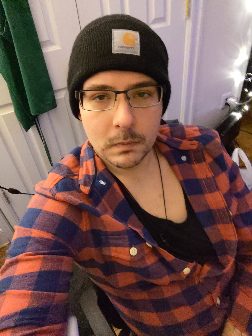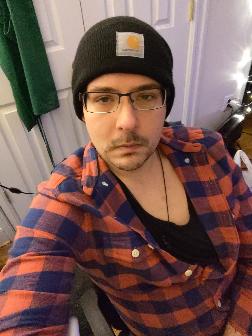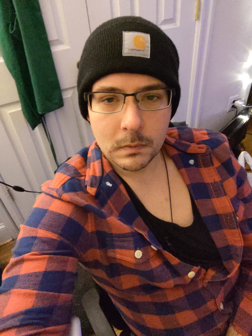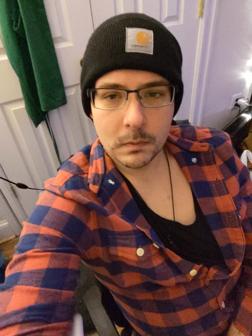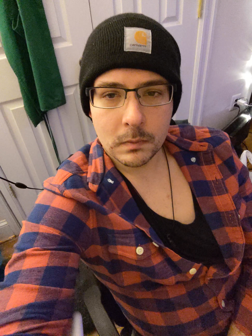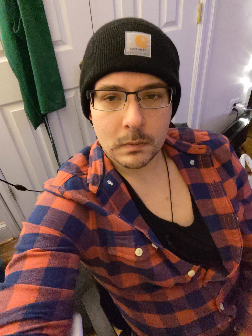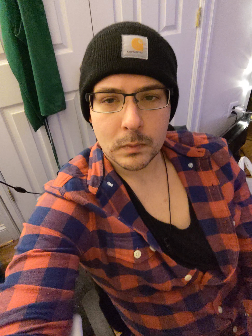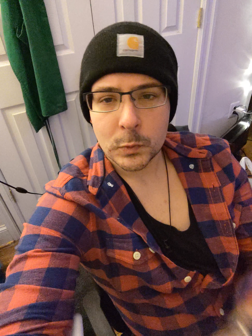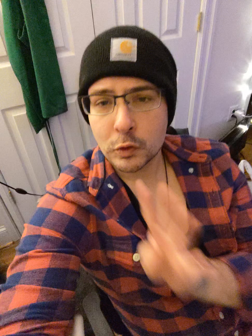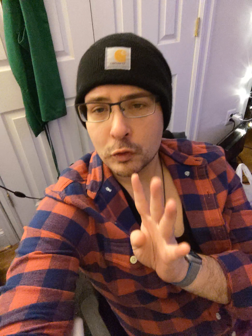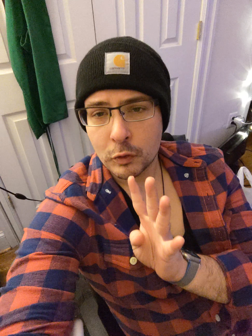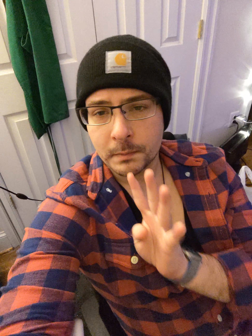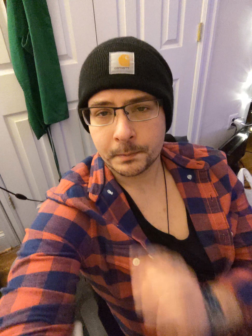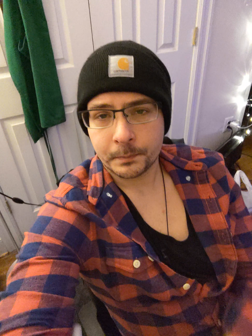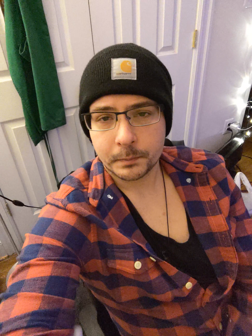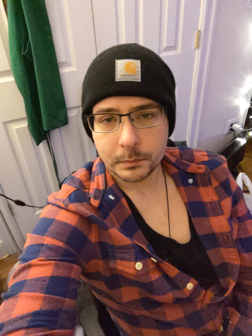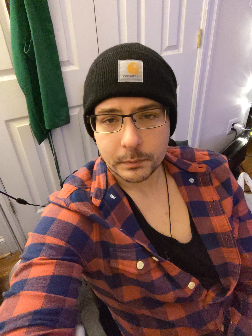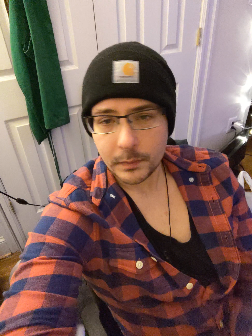talk